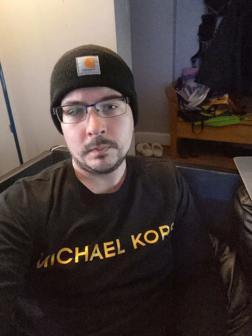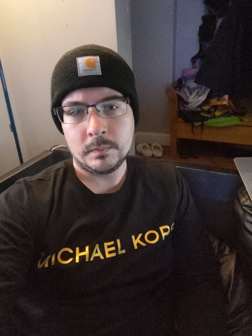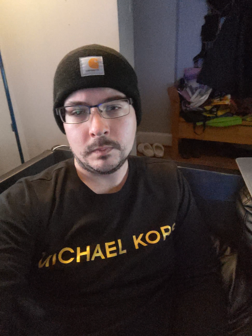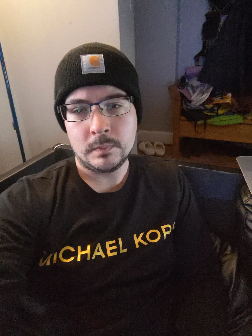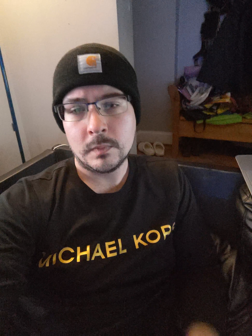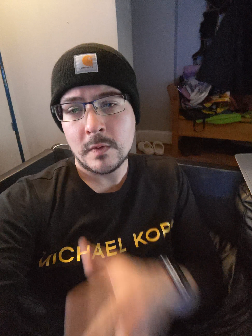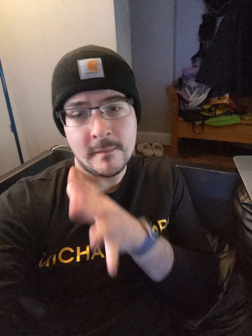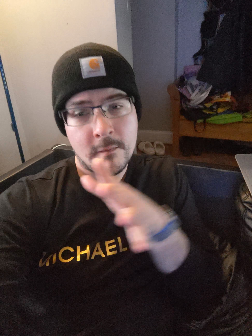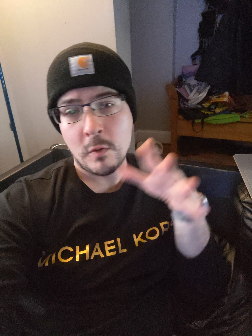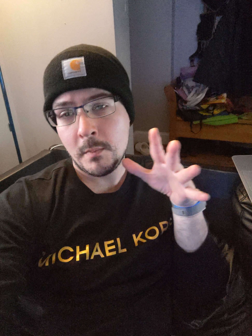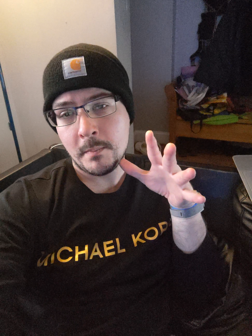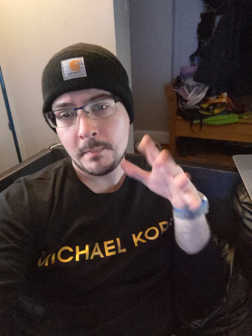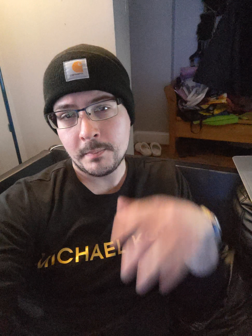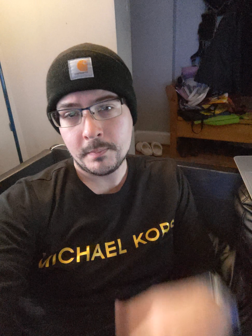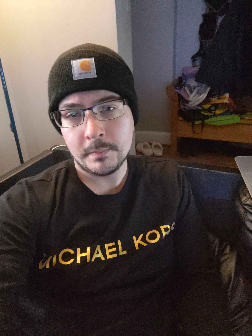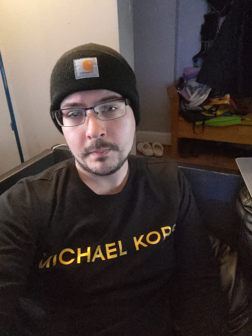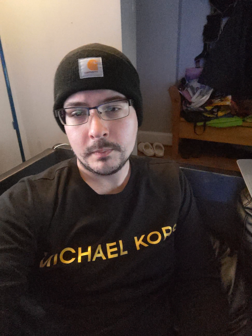farm